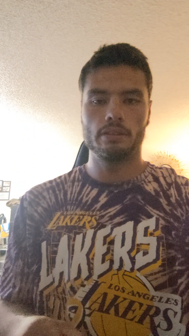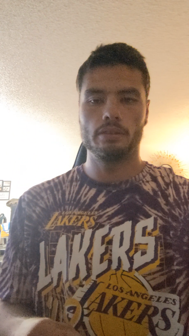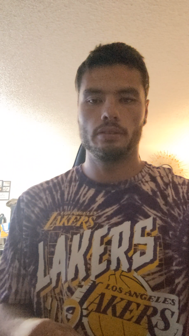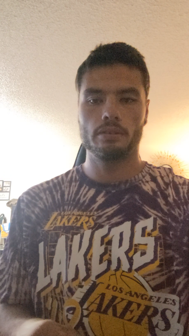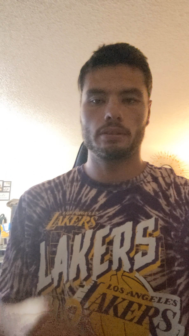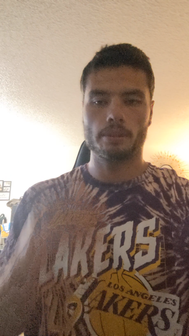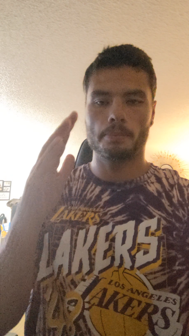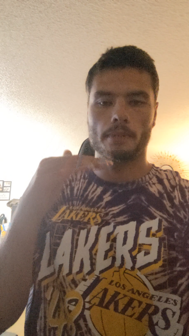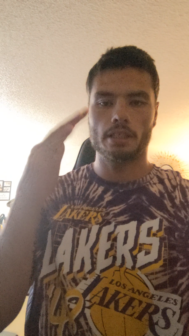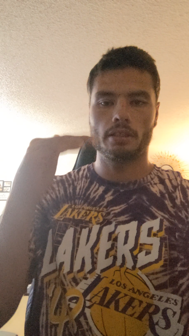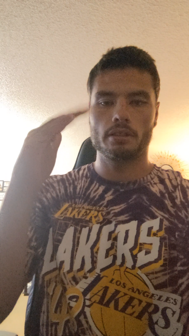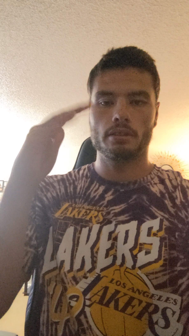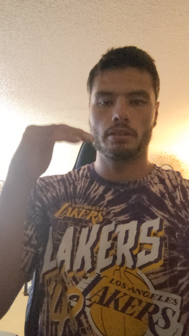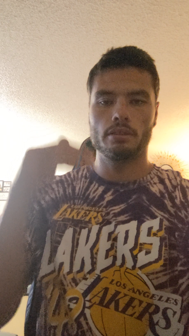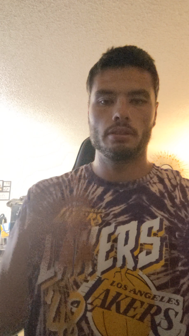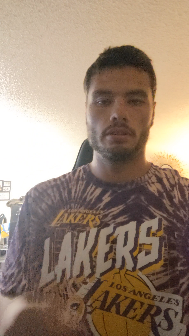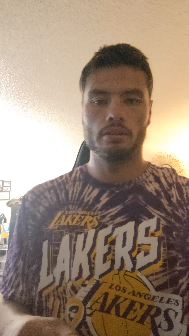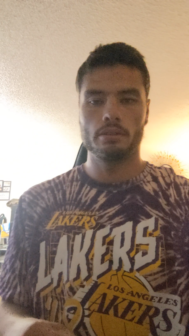build